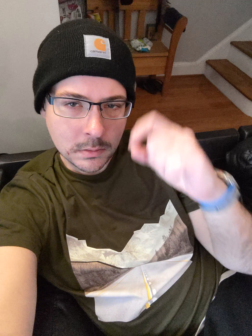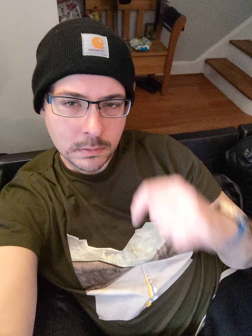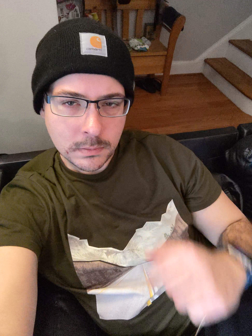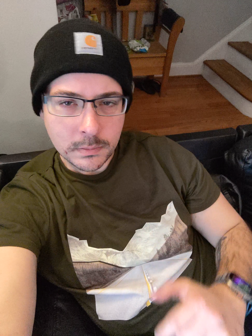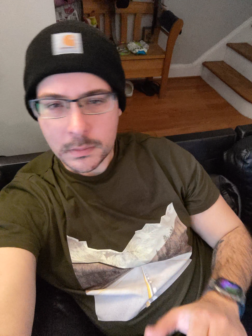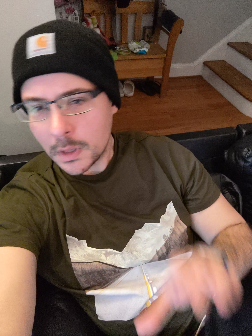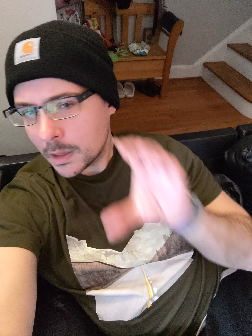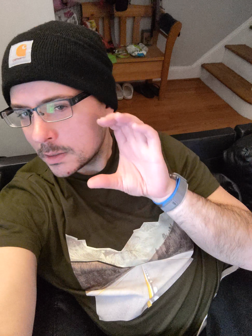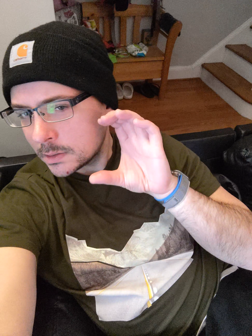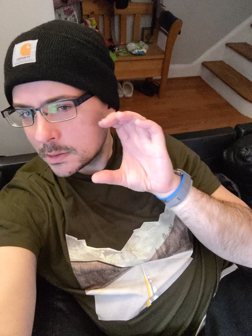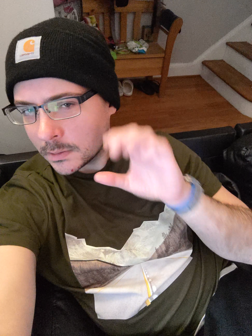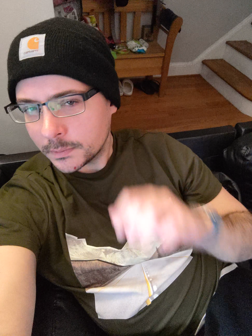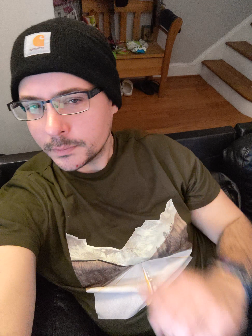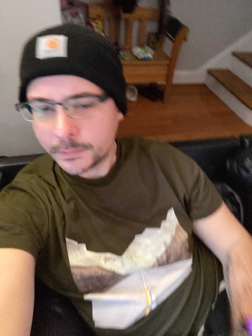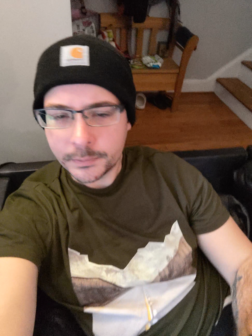listen